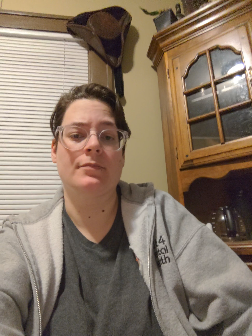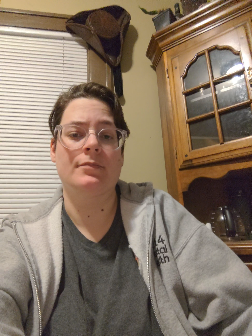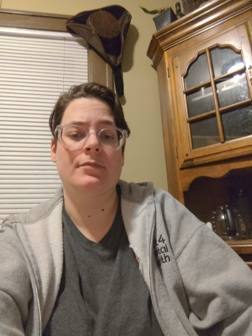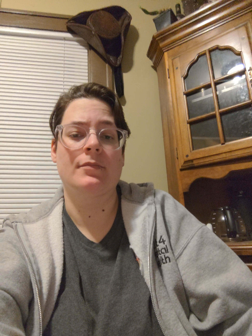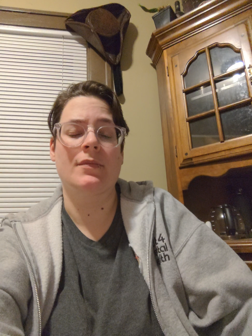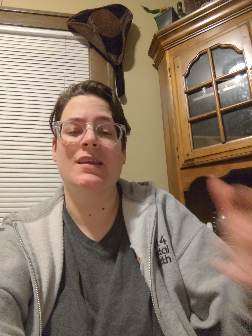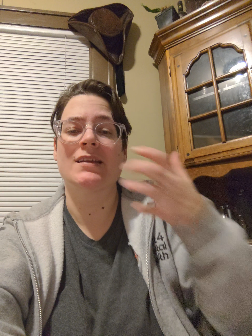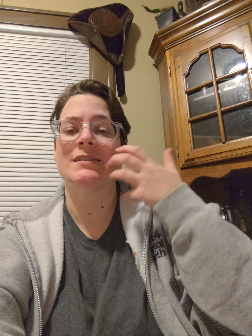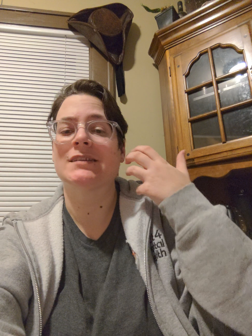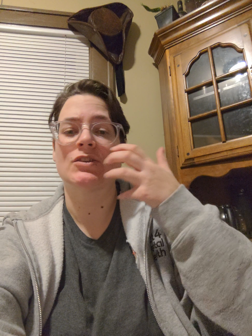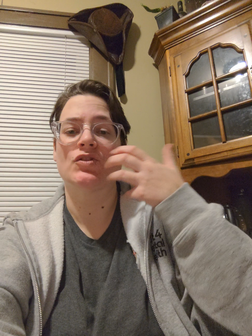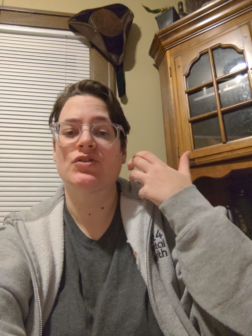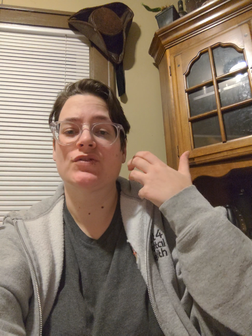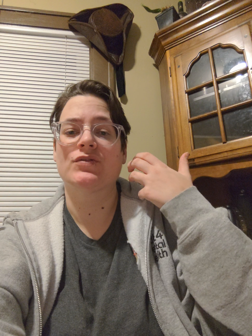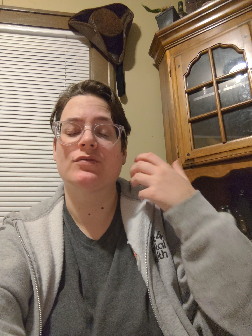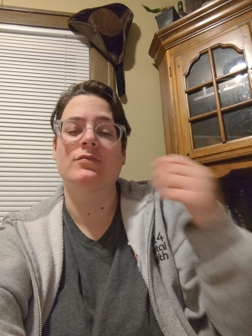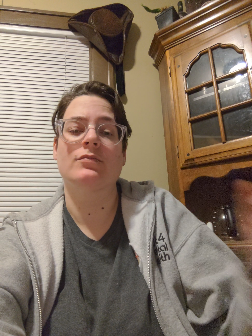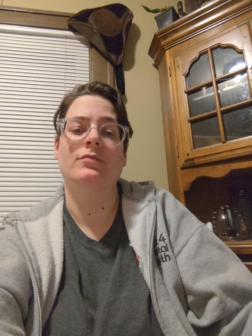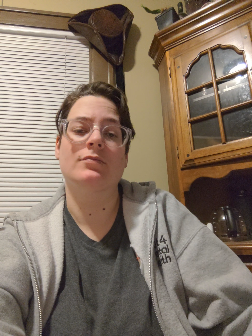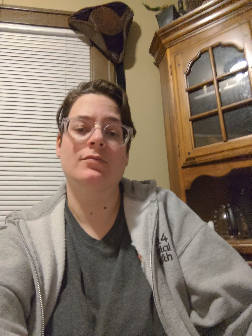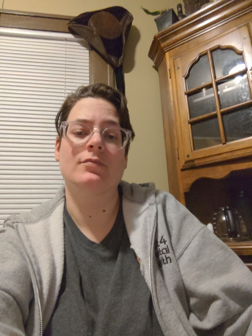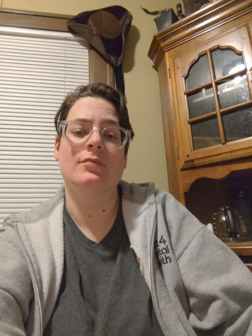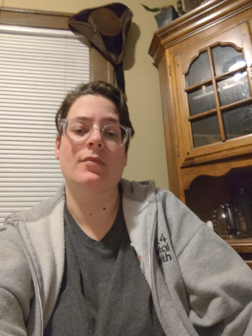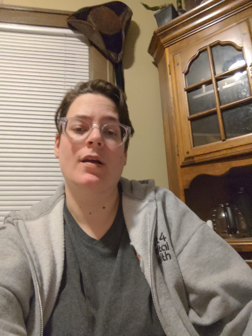tiger